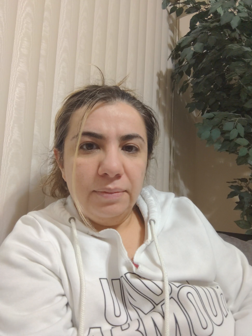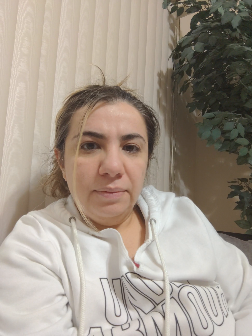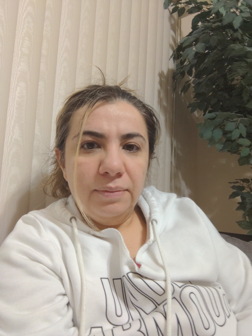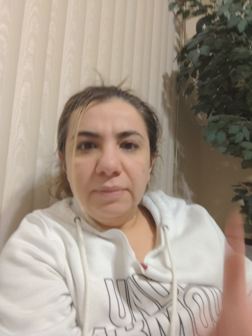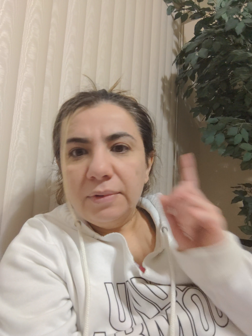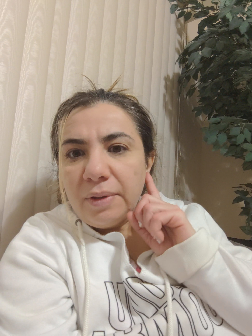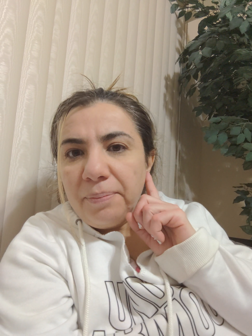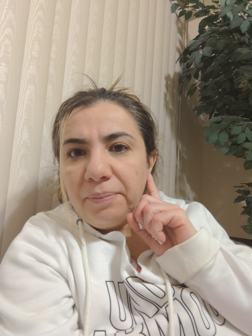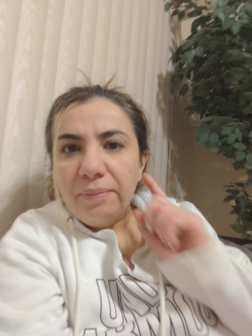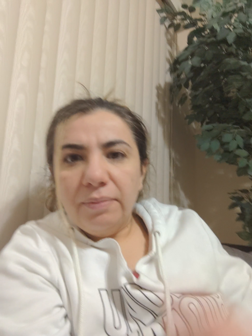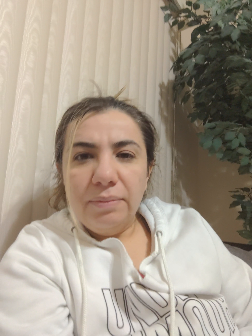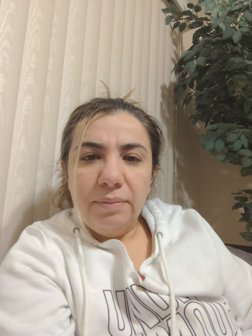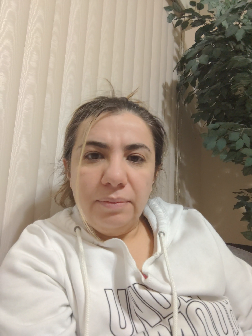hear